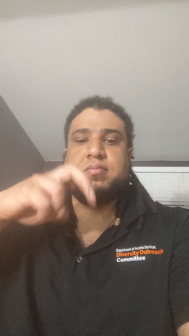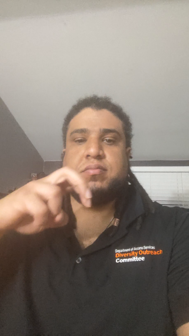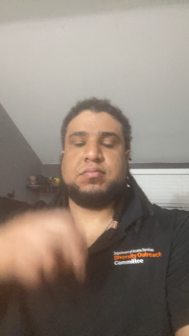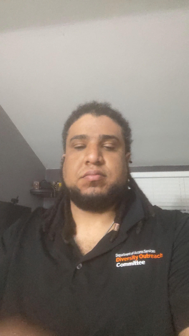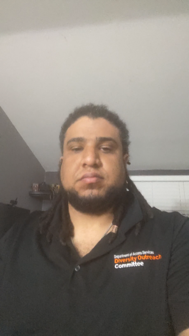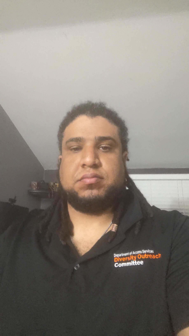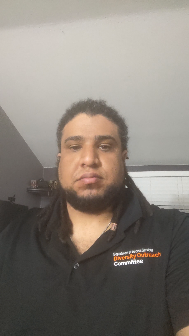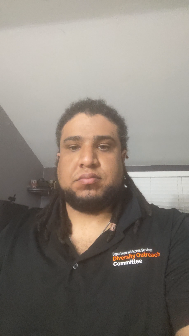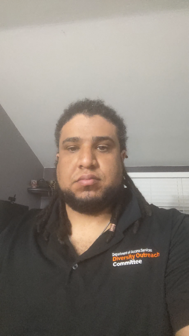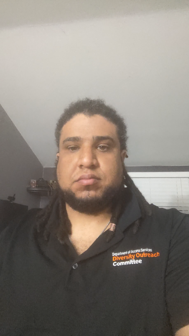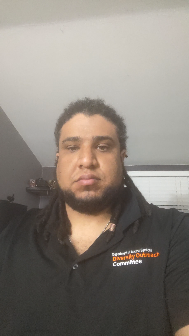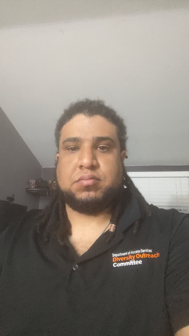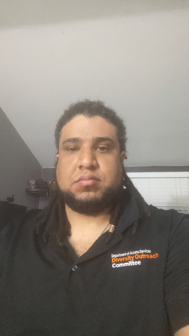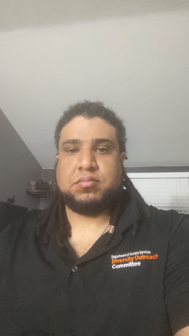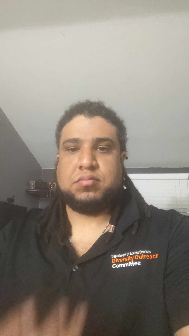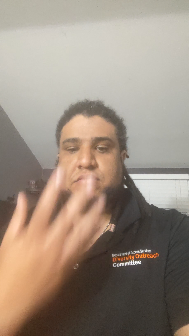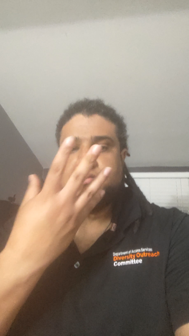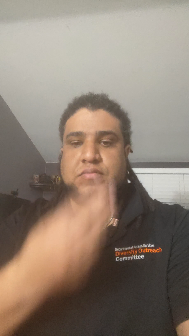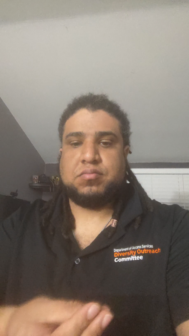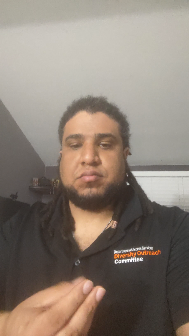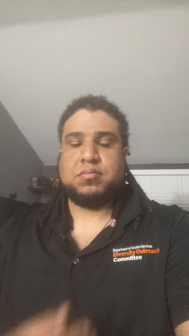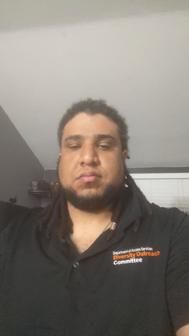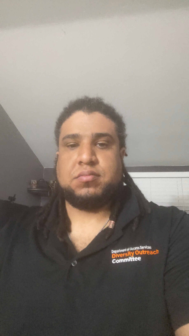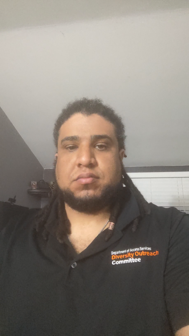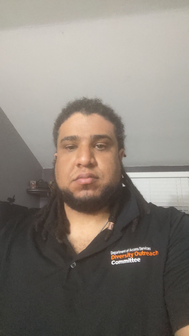poor